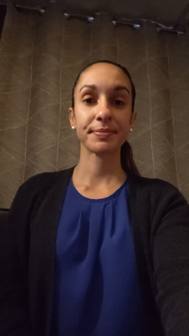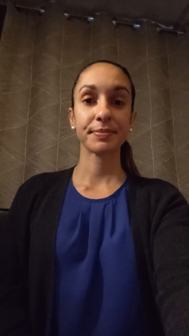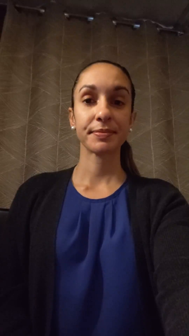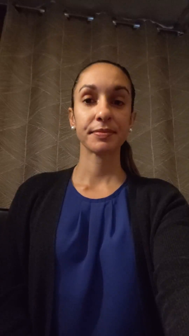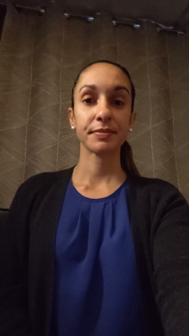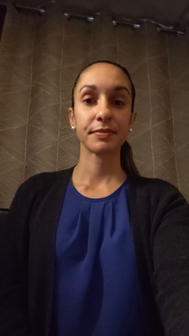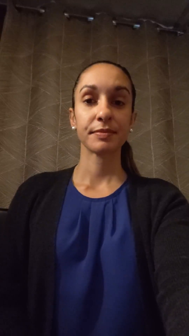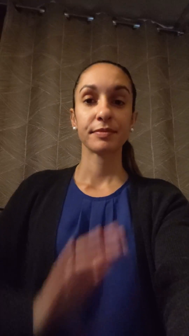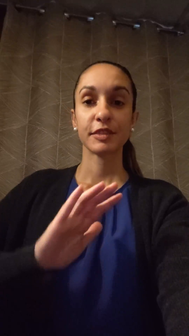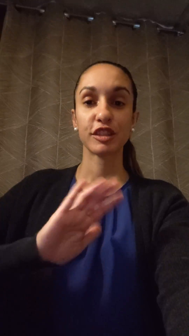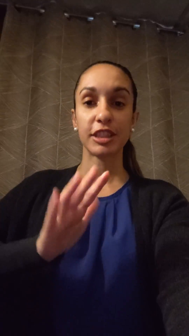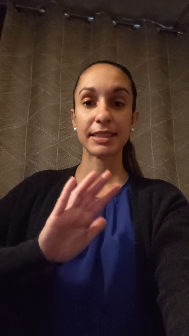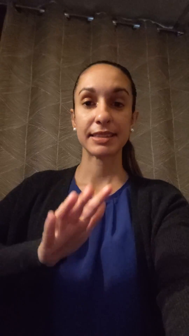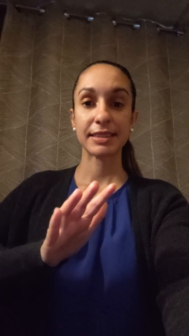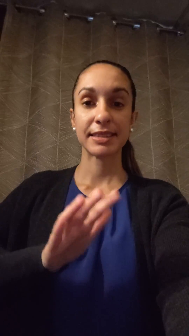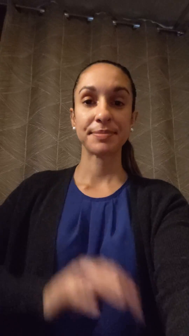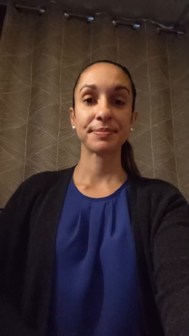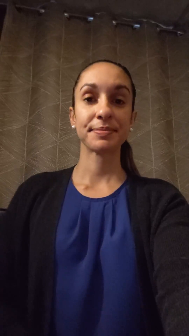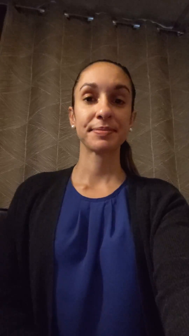cheese